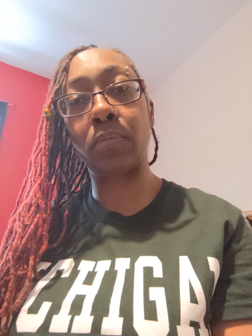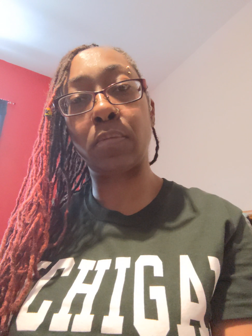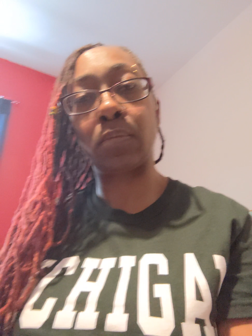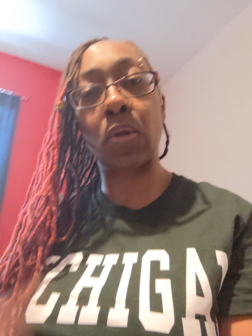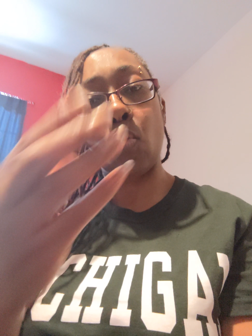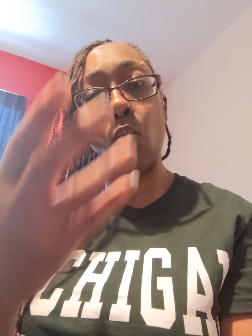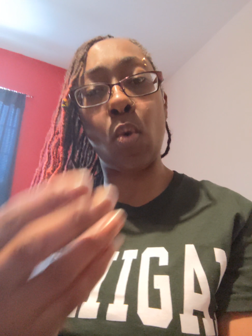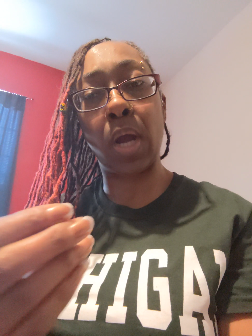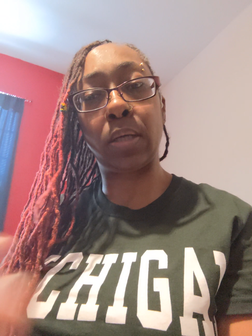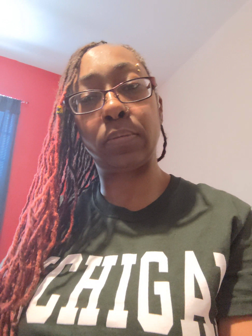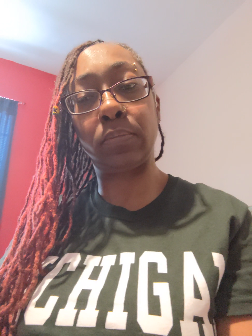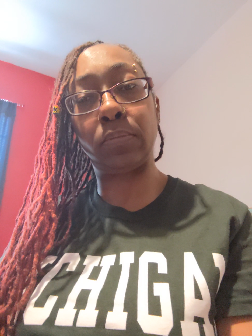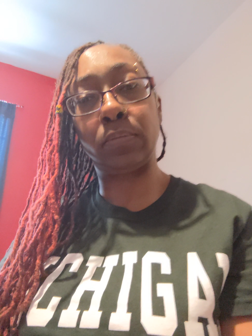wet